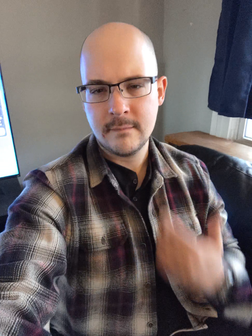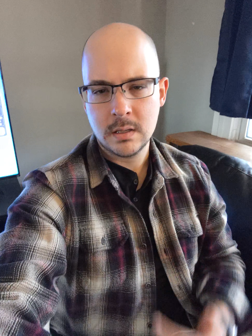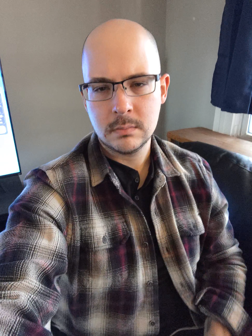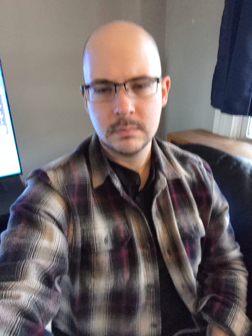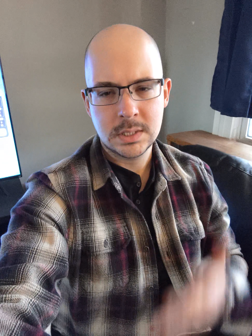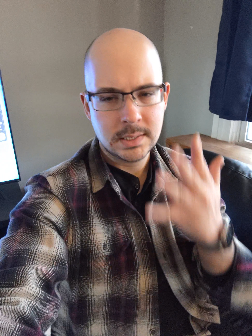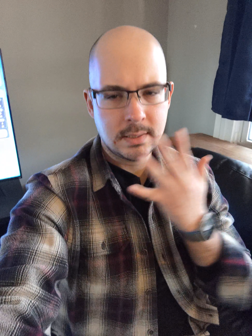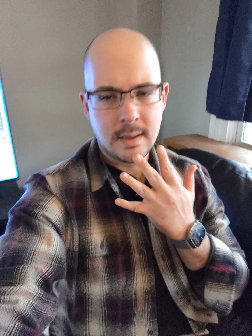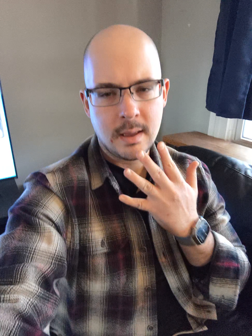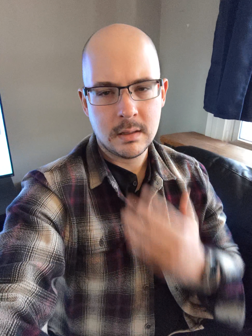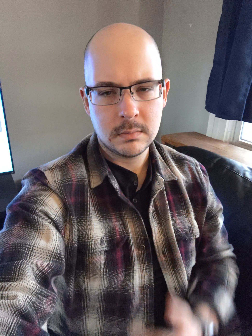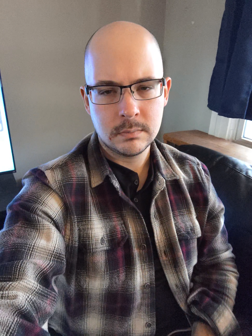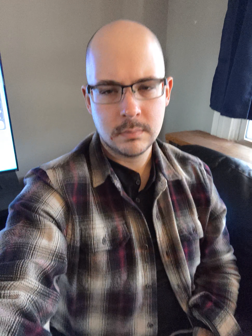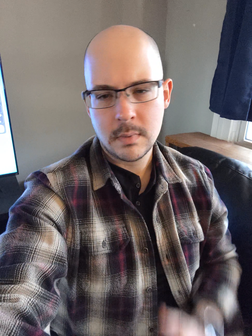sad